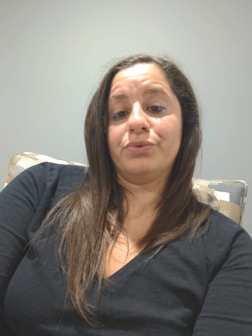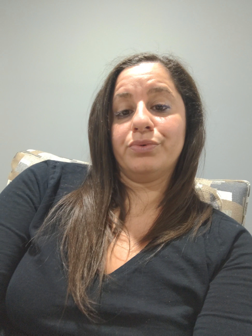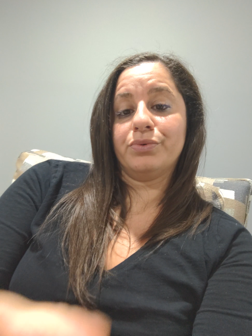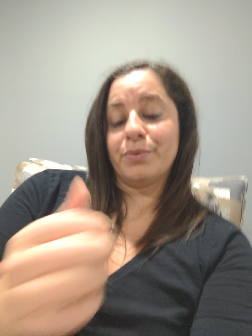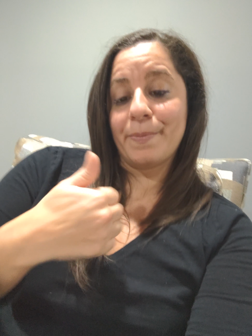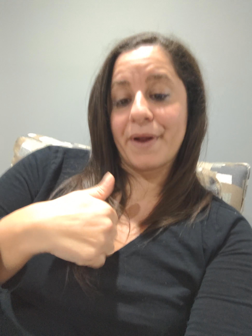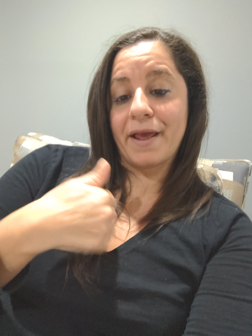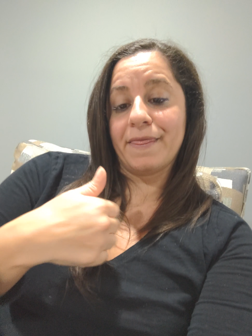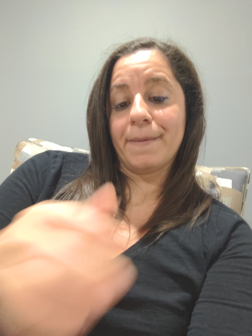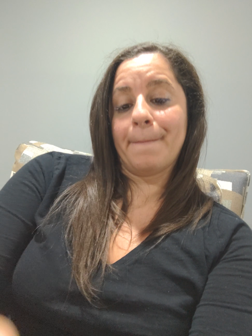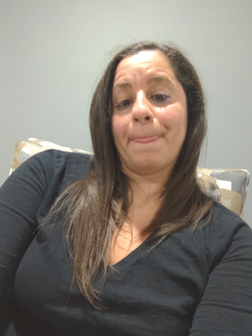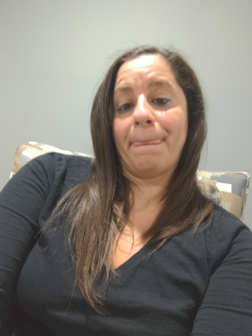bath